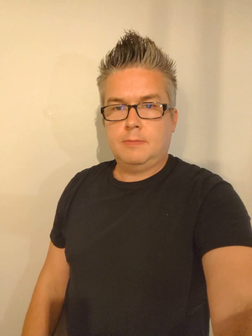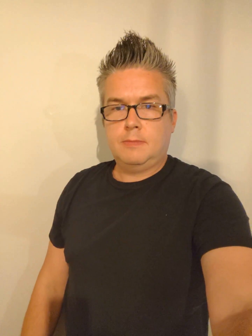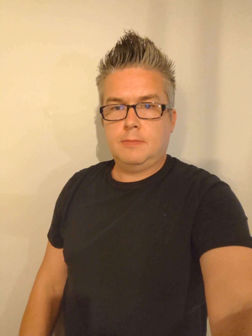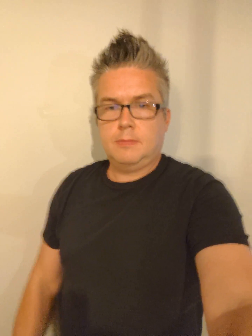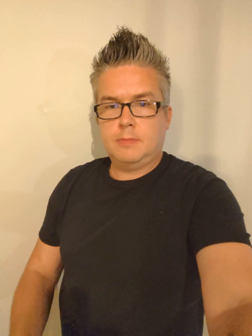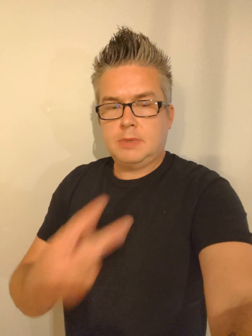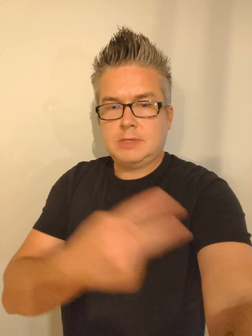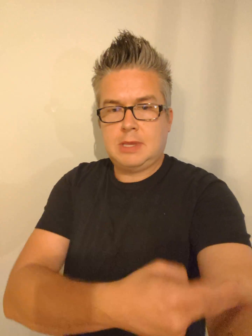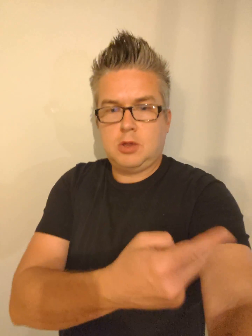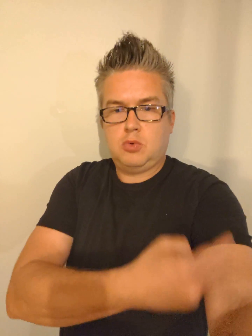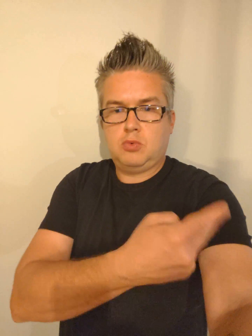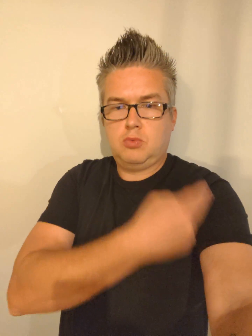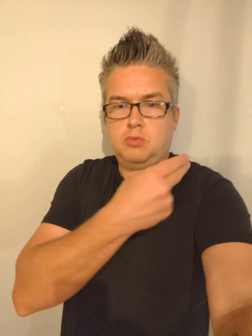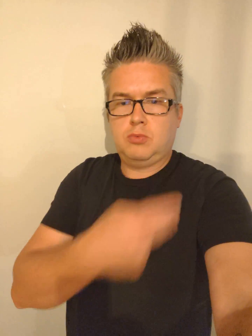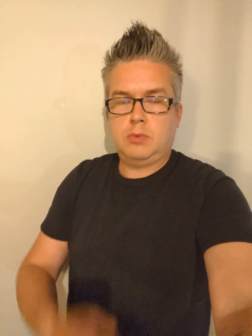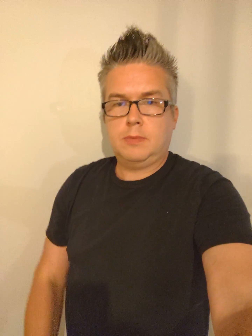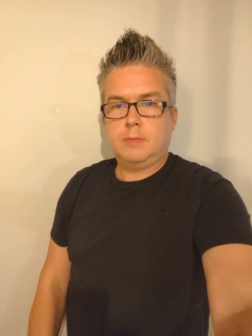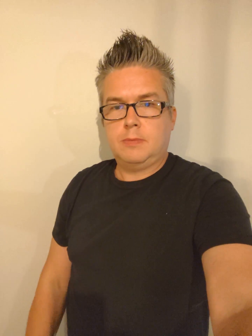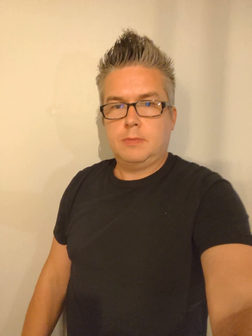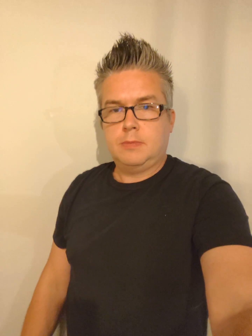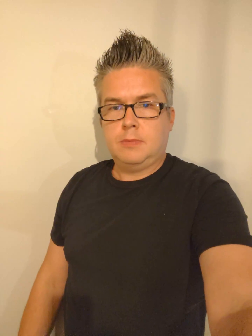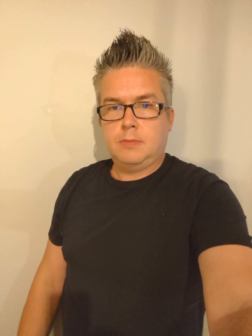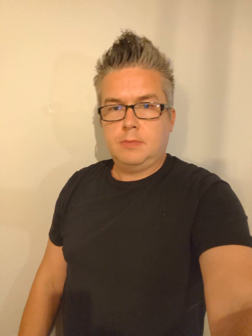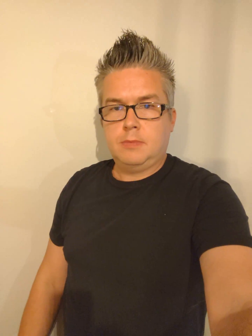sheep